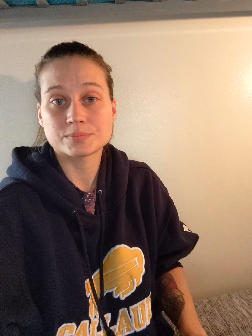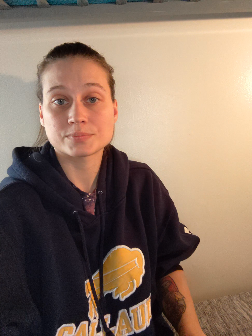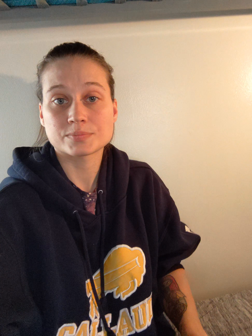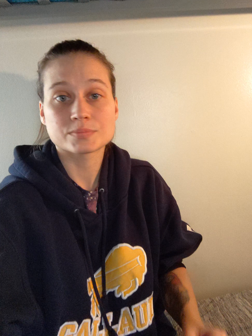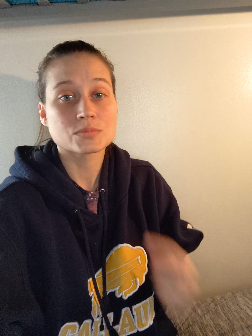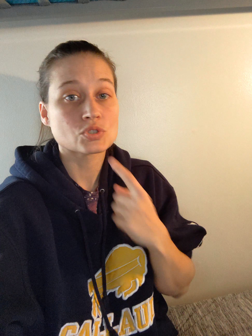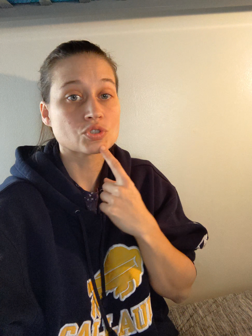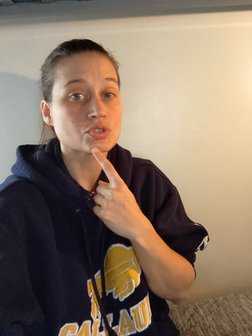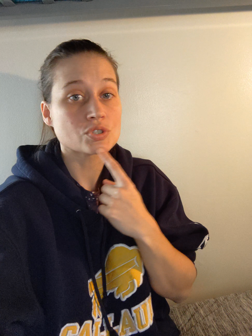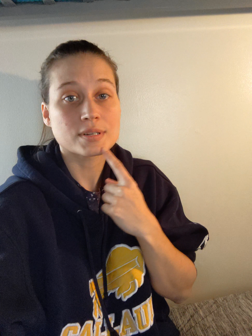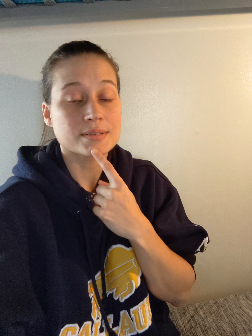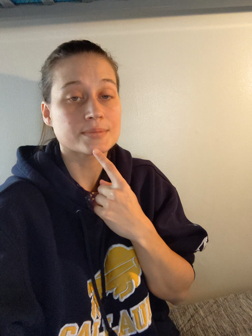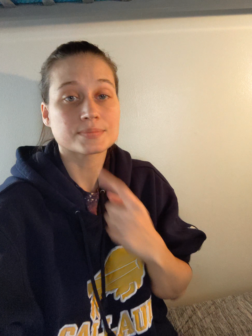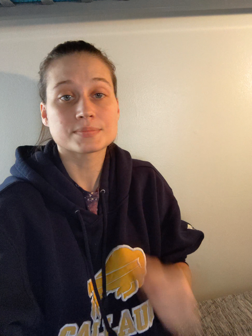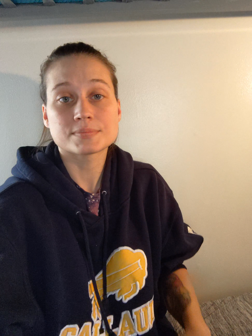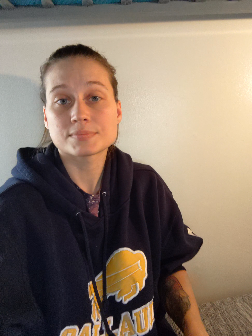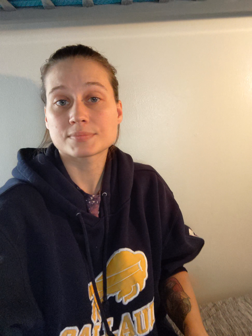chin